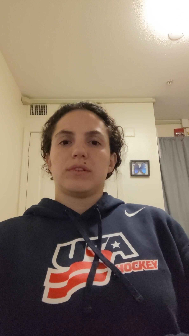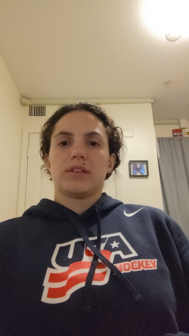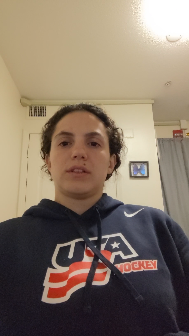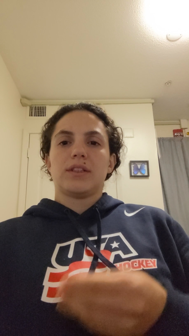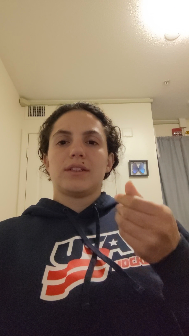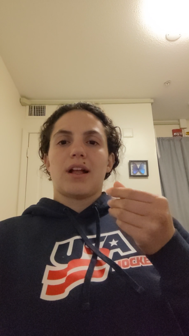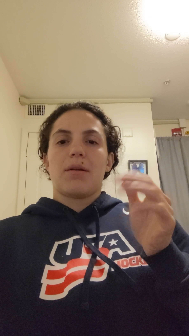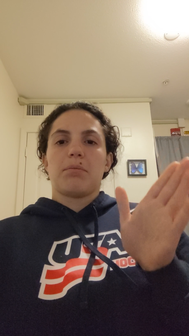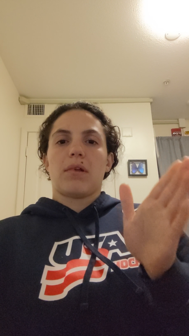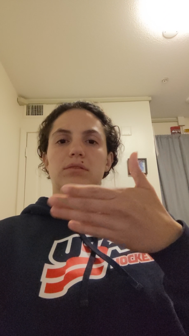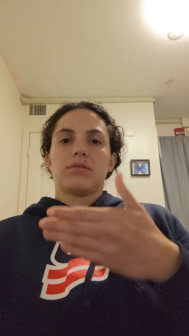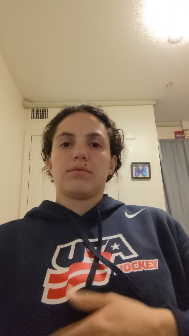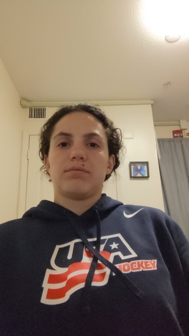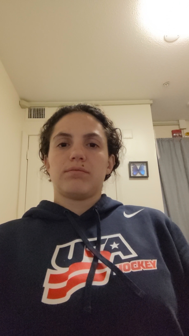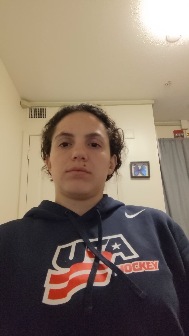sandbox